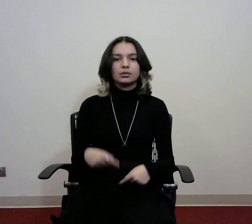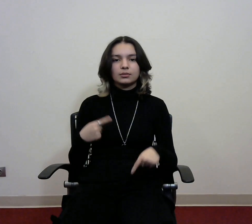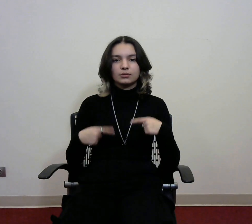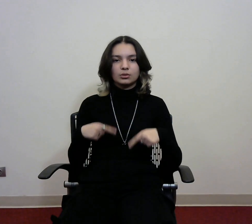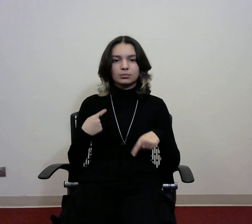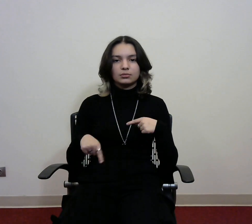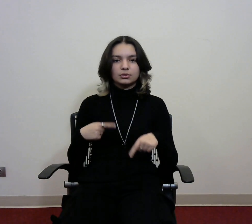futbol